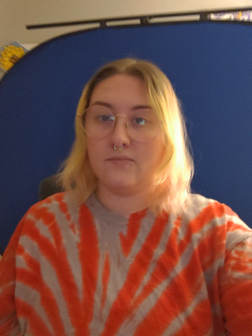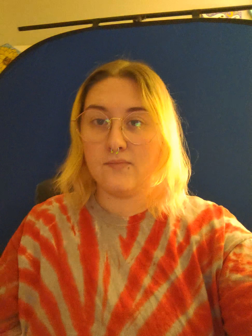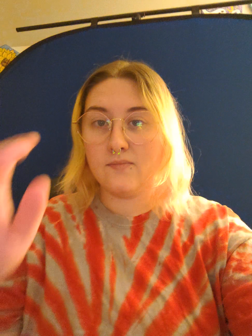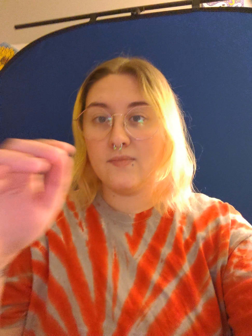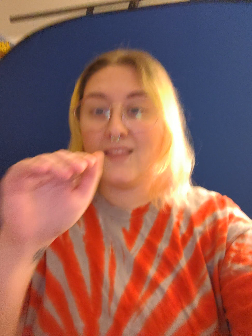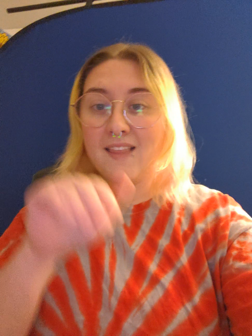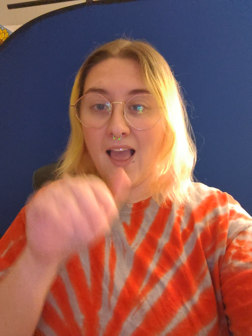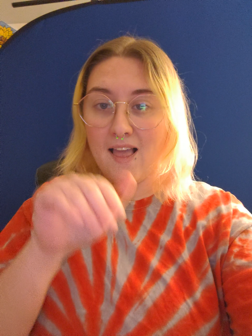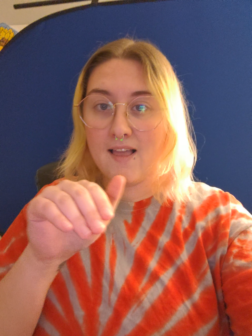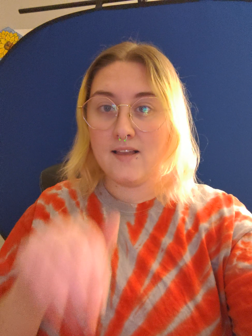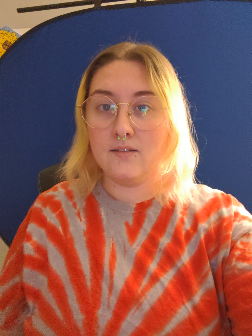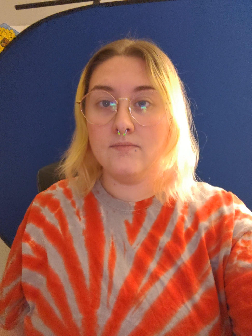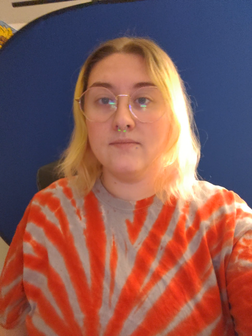night